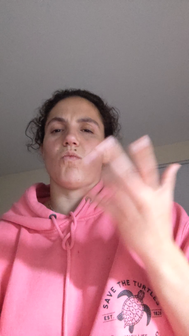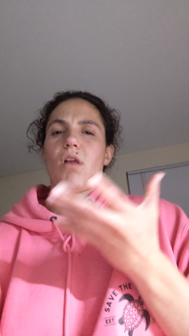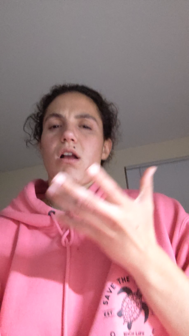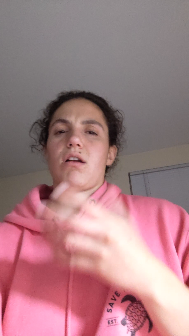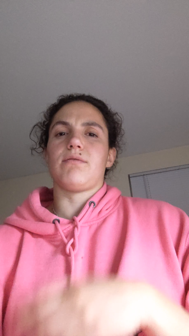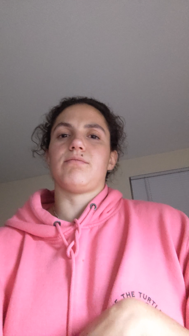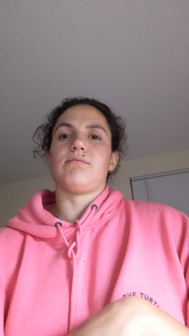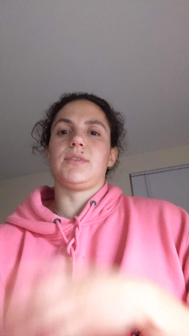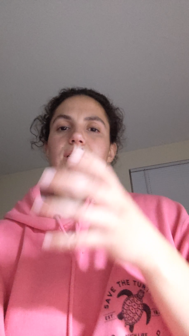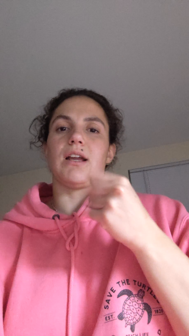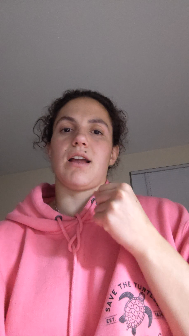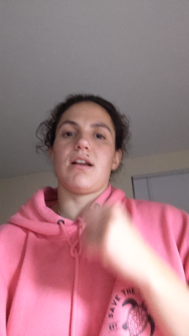get